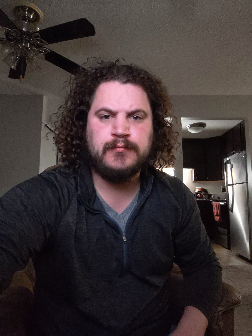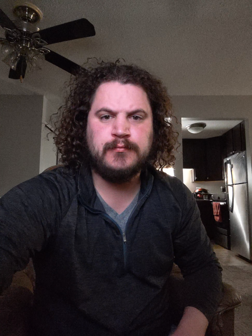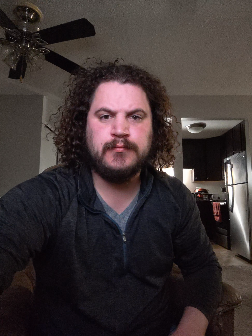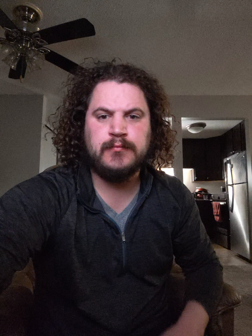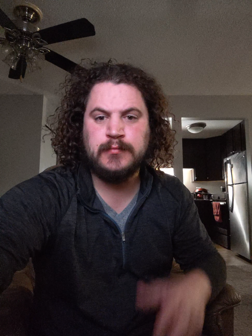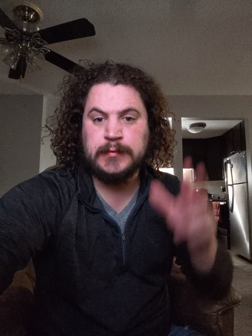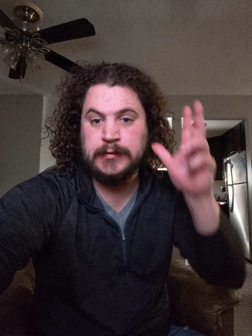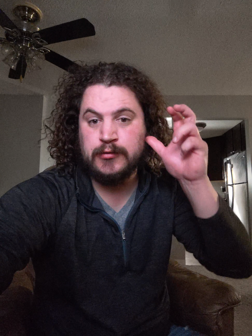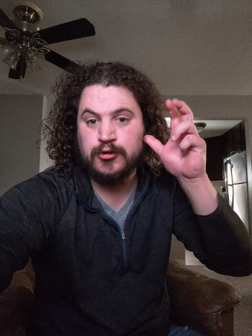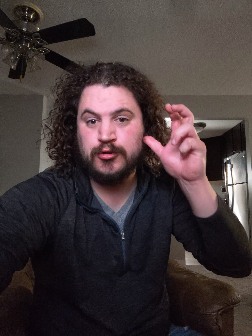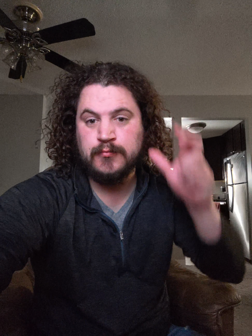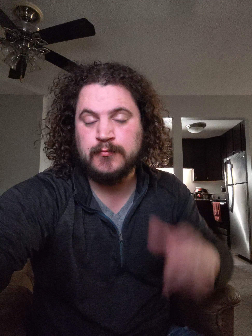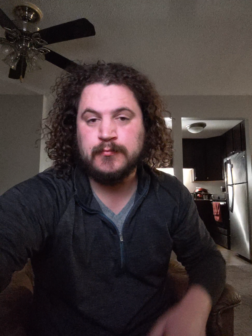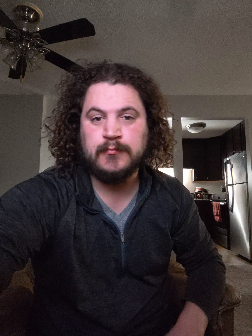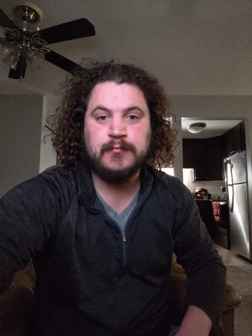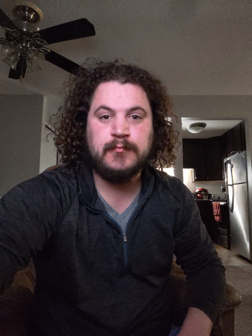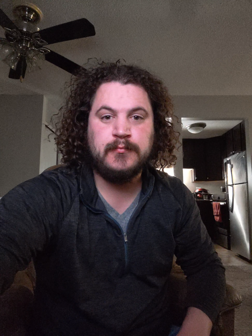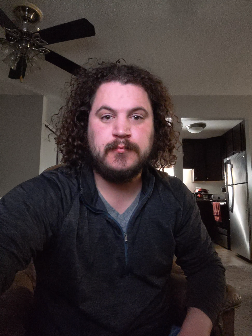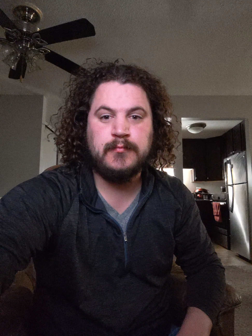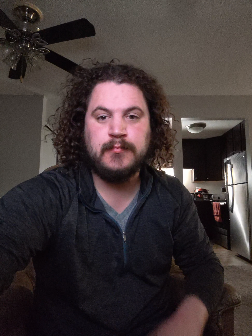hear